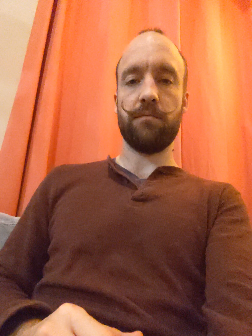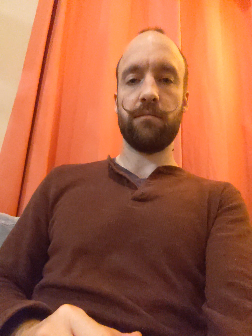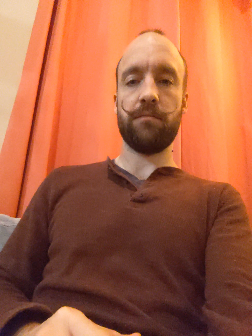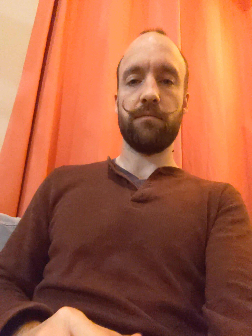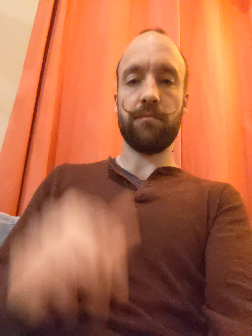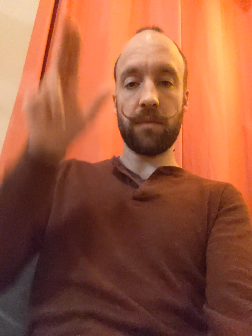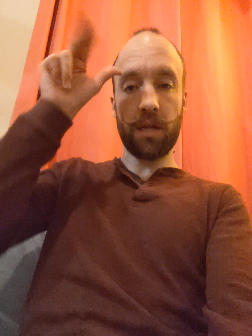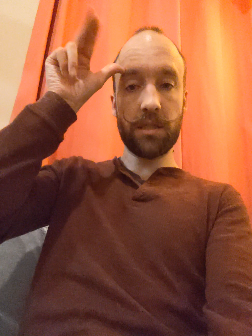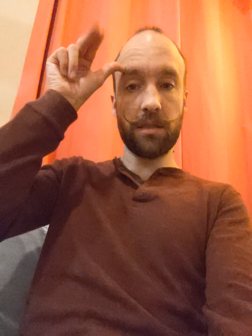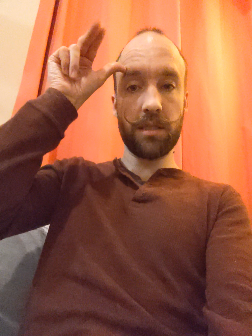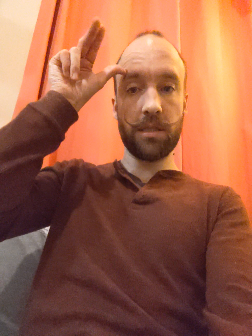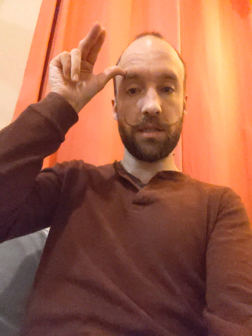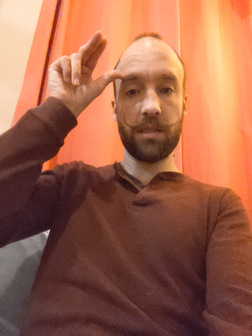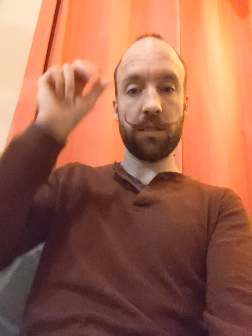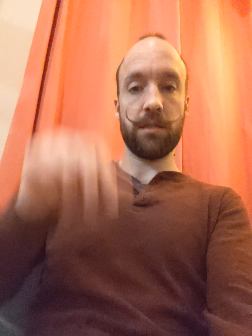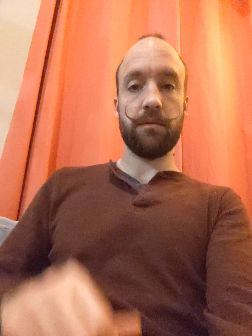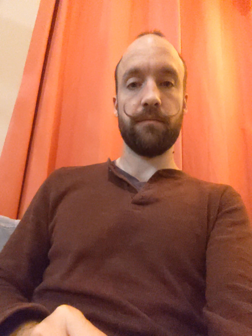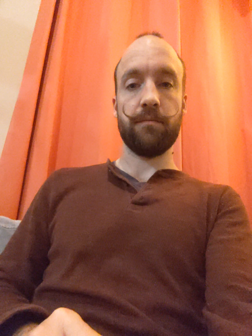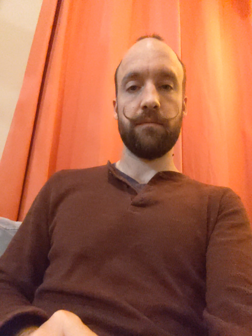horse